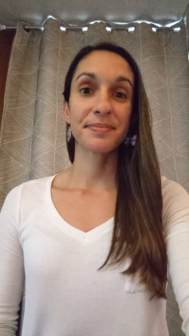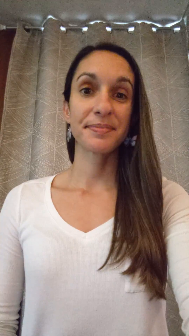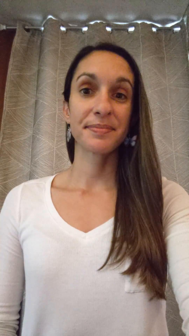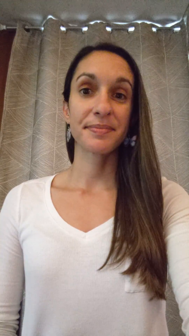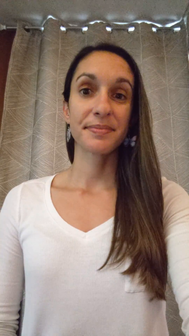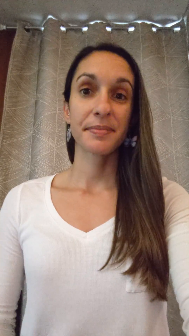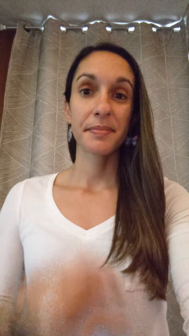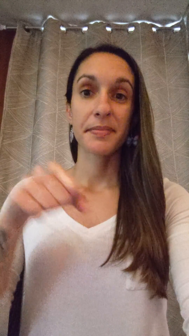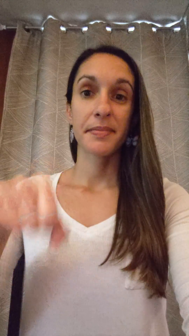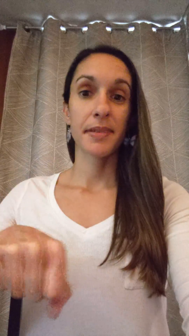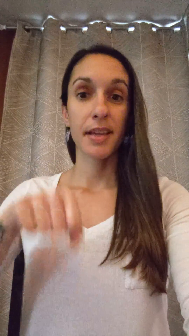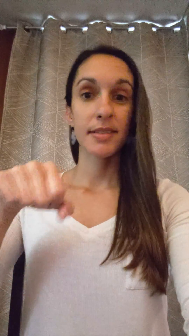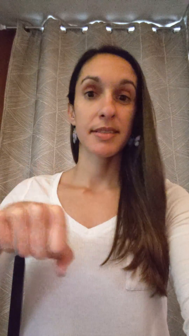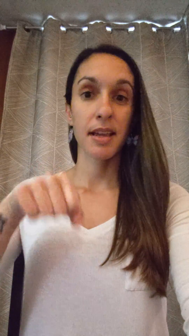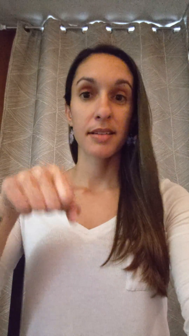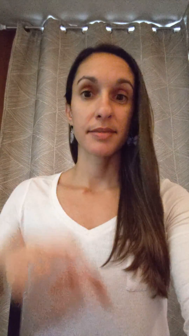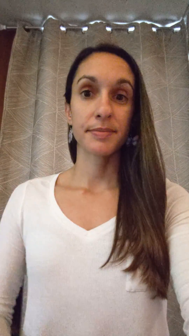bicycle